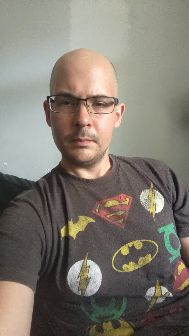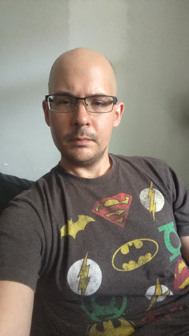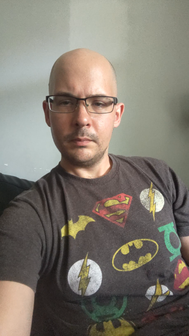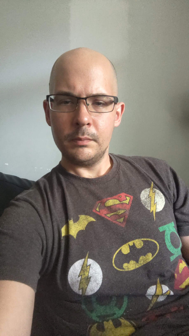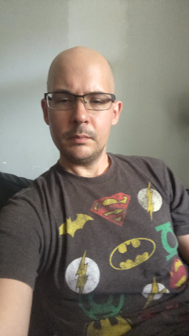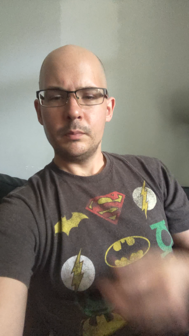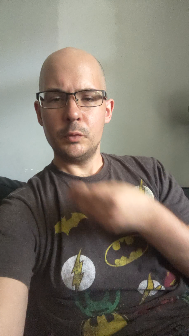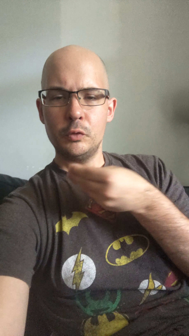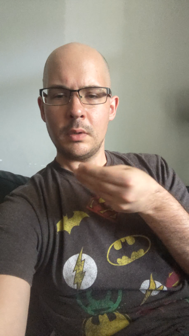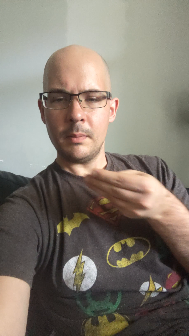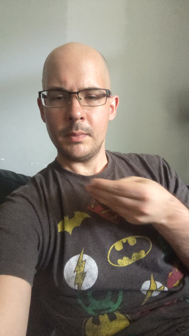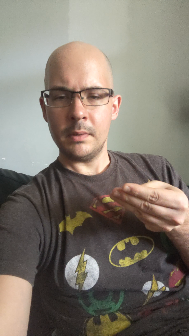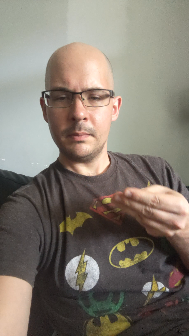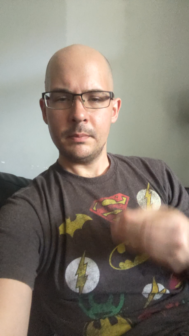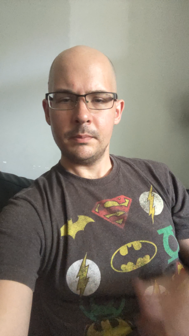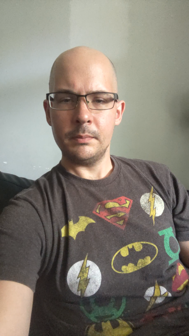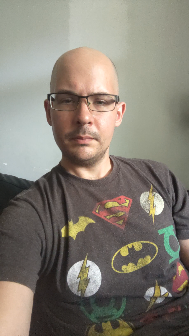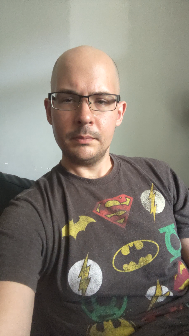shopping